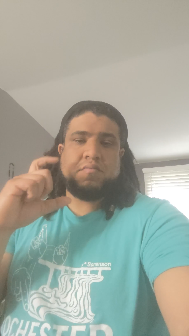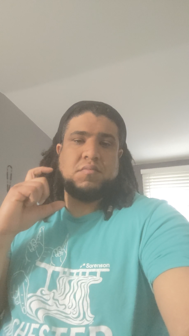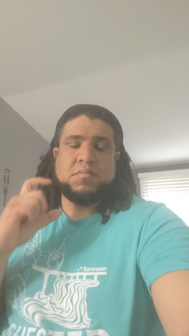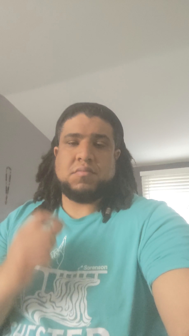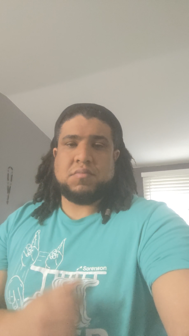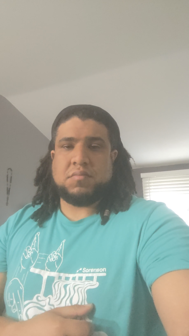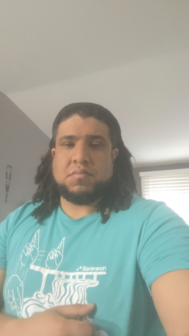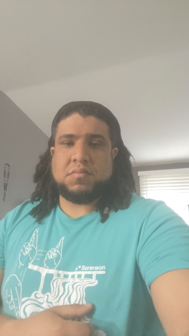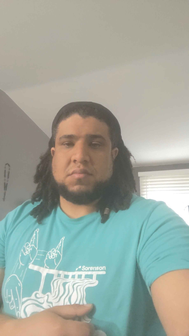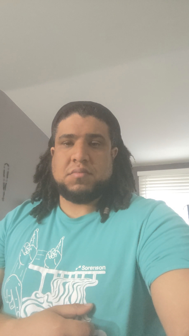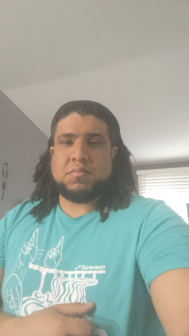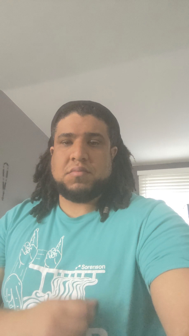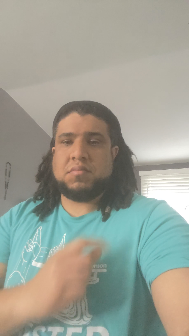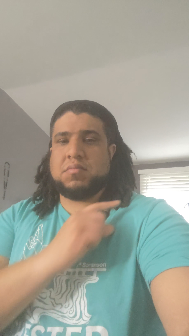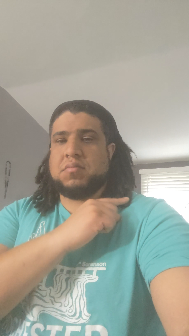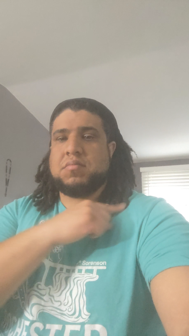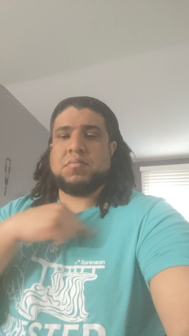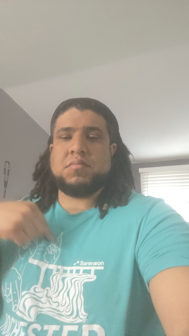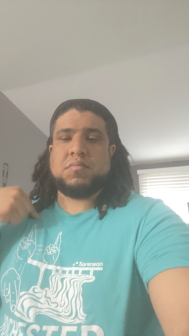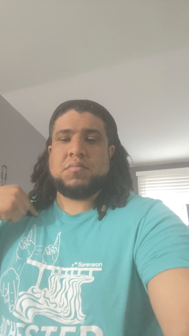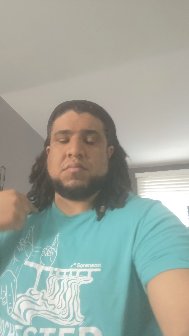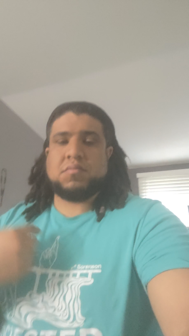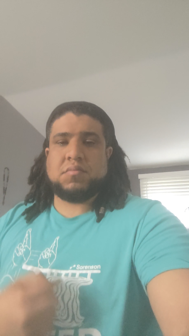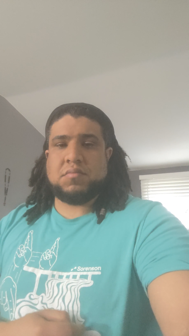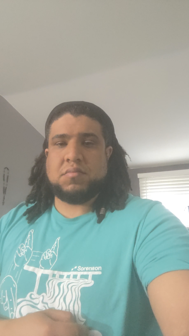necklace